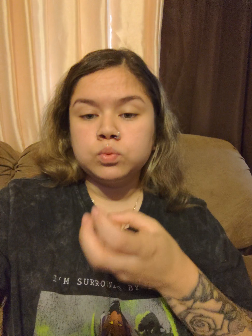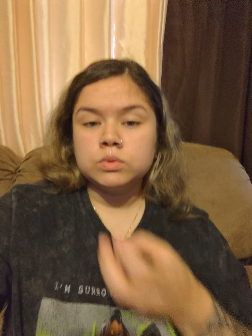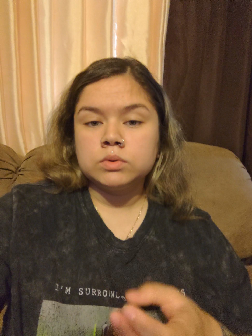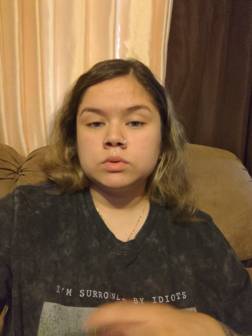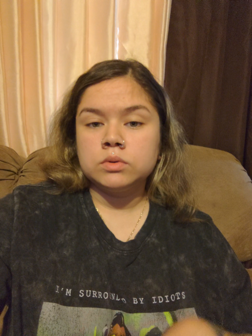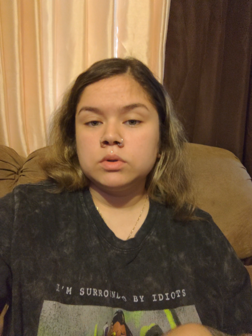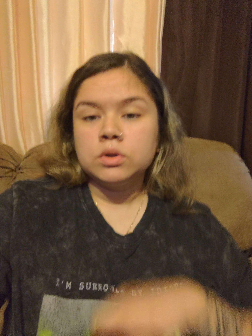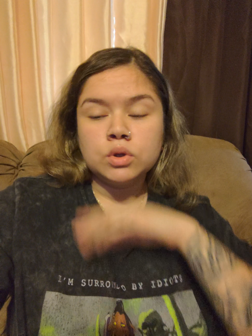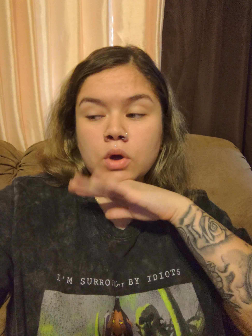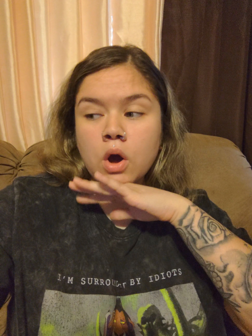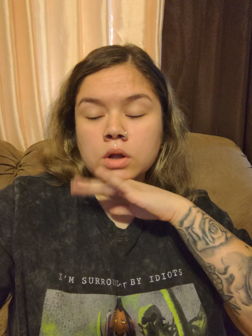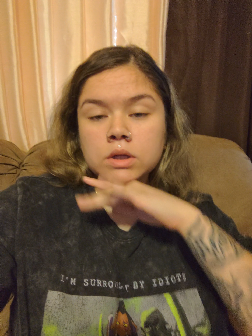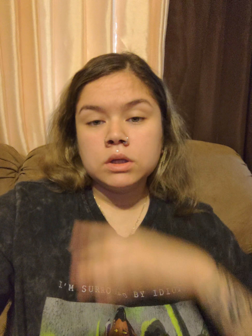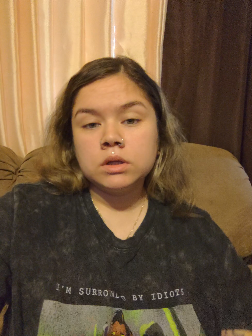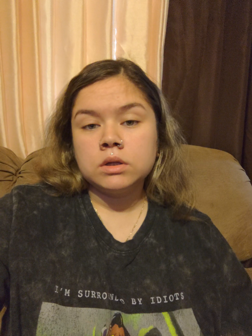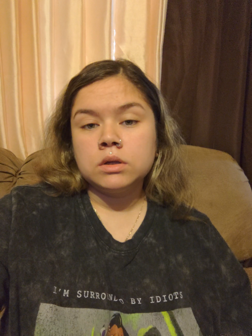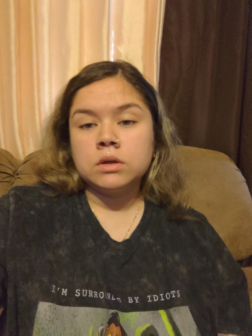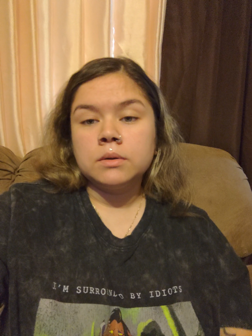naughty